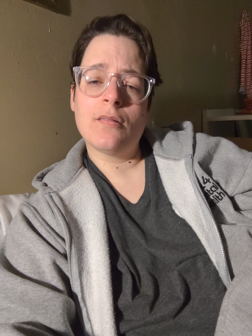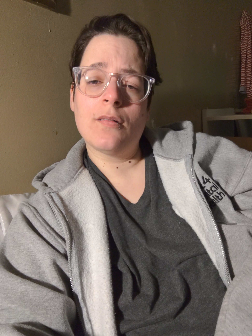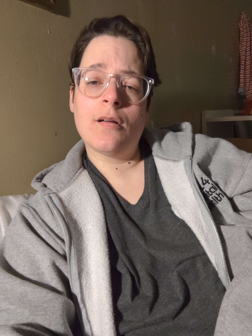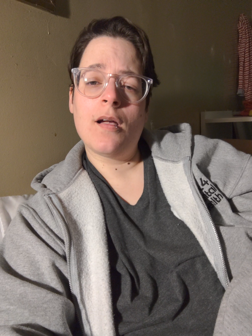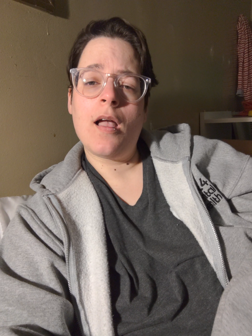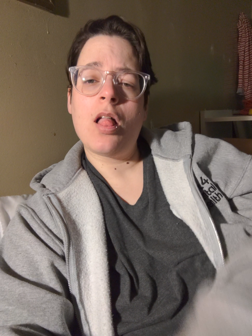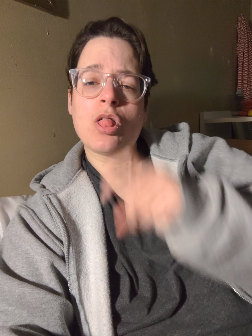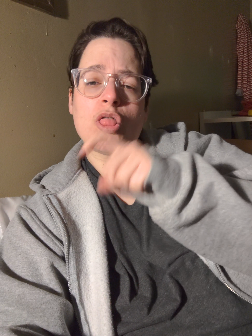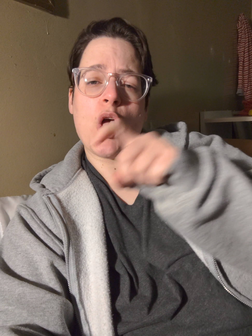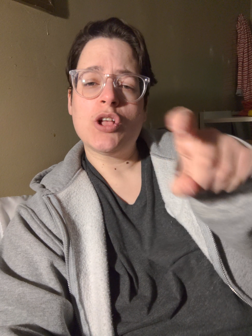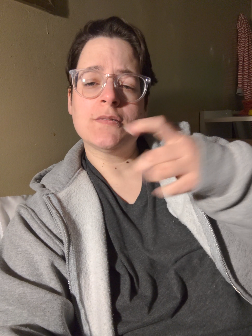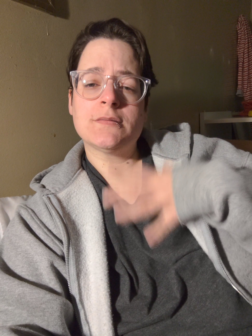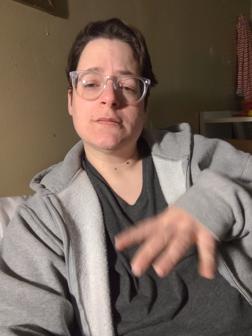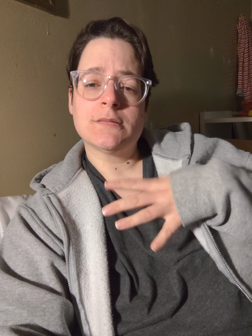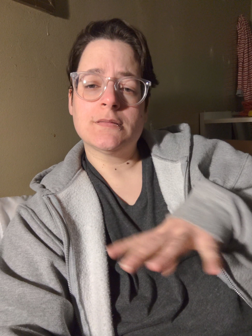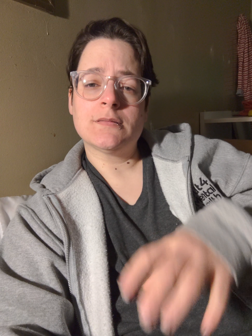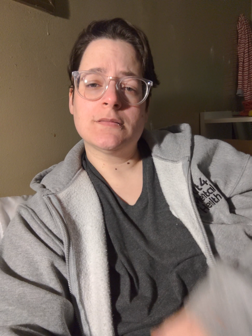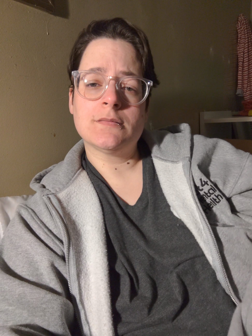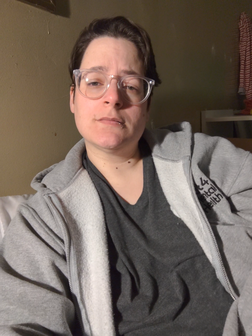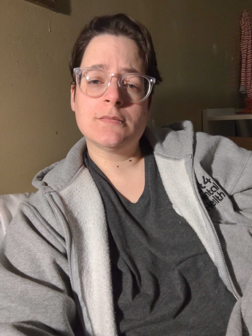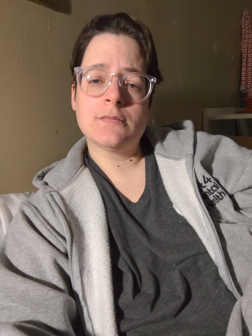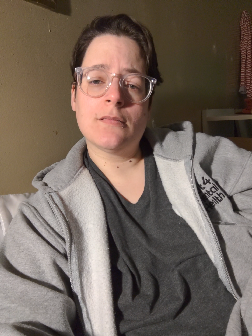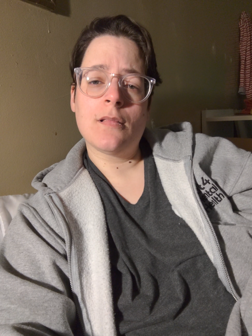closet